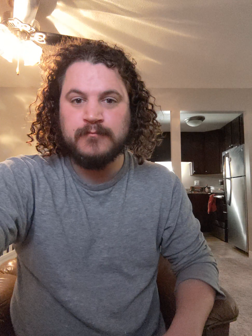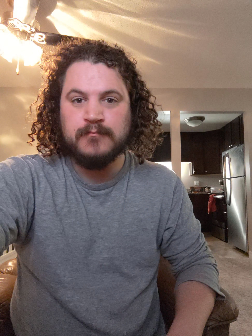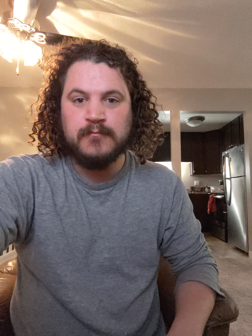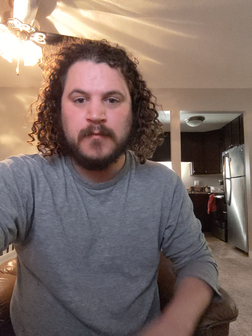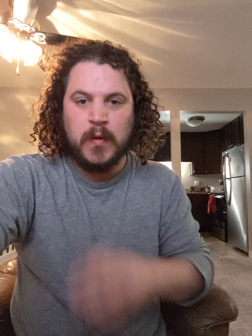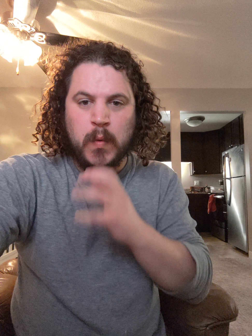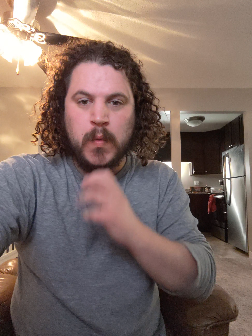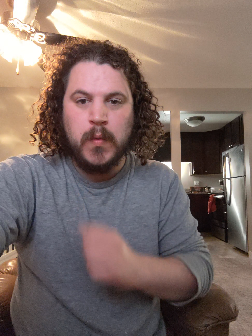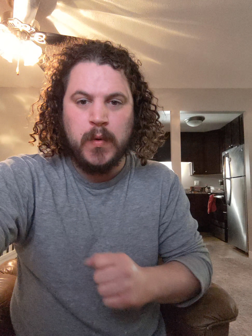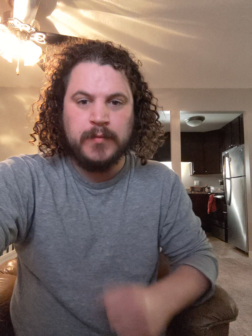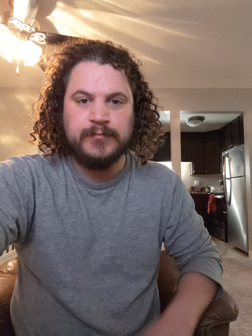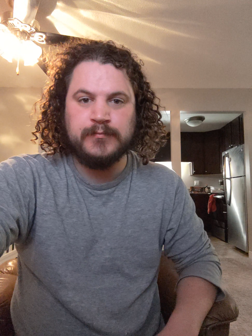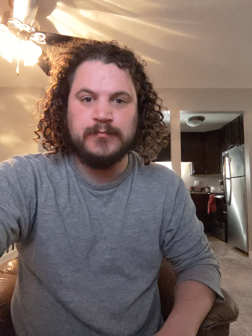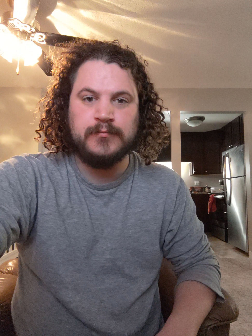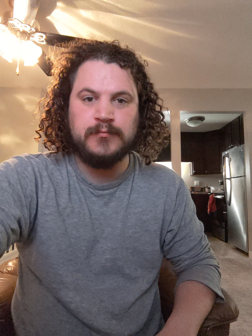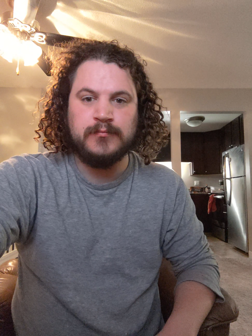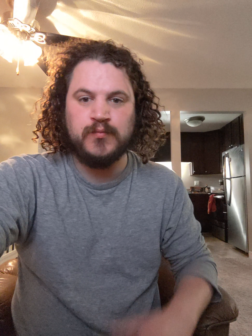old